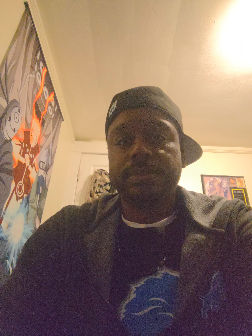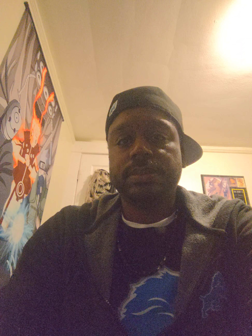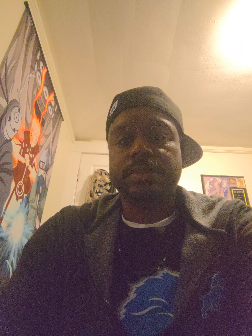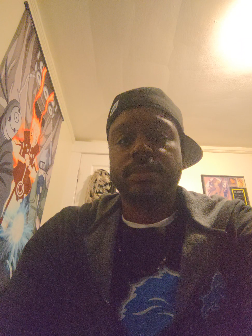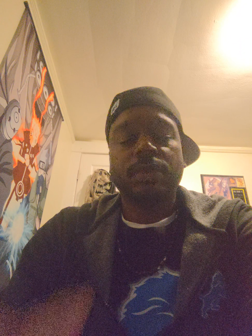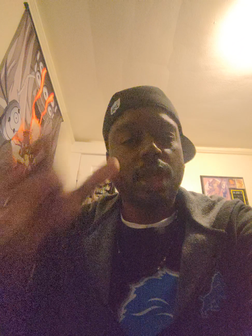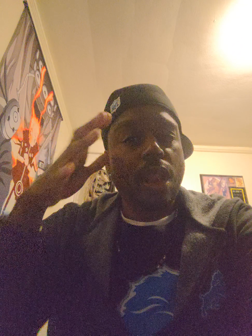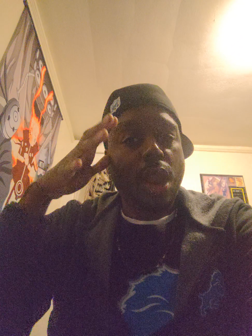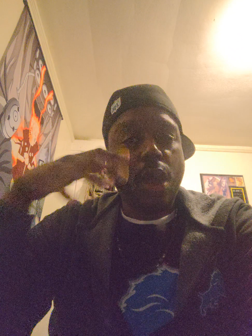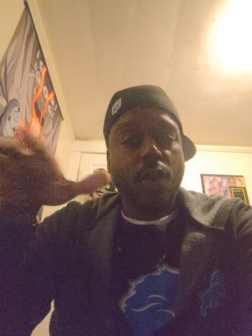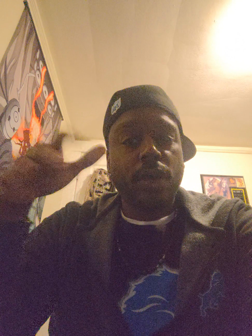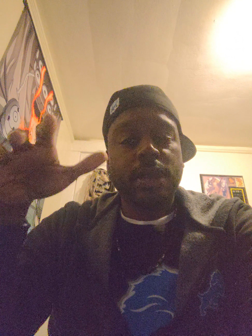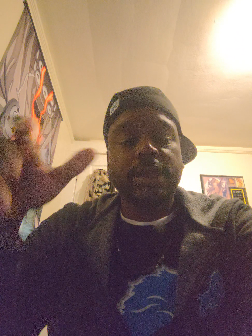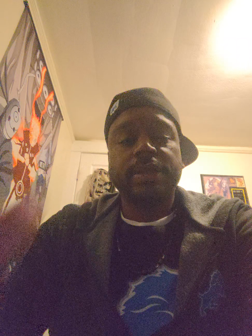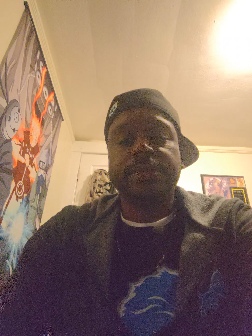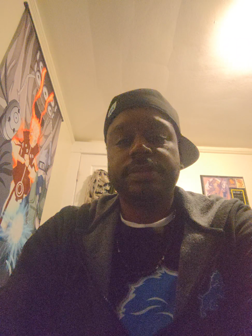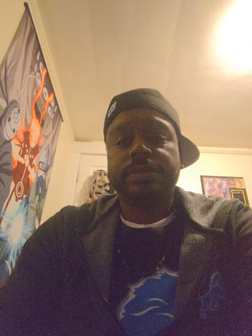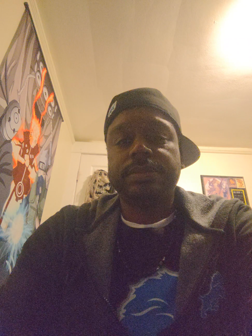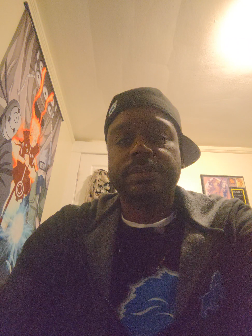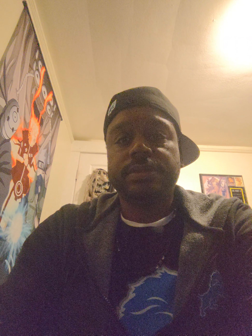noisy